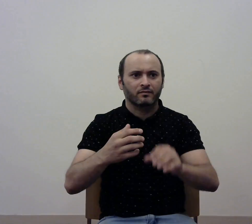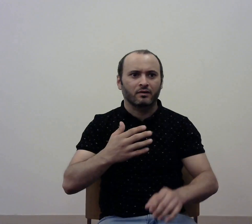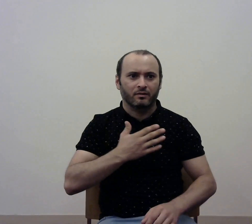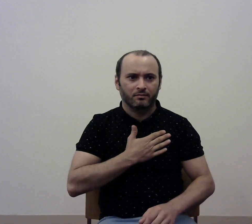mən